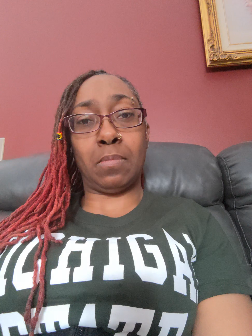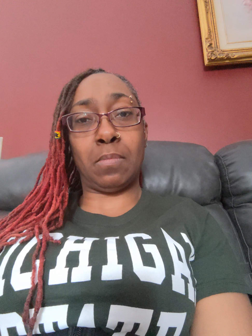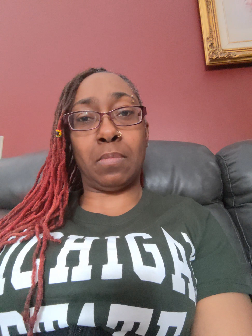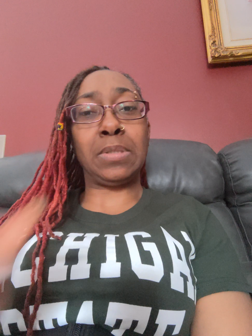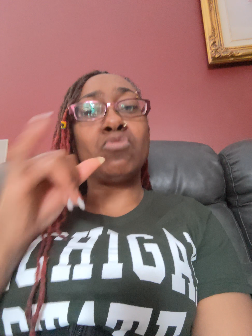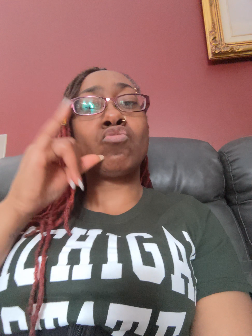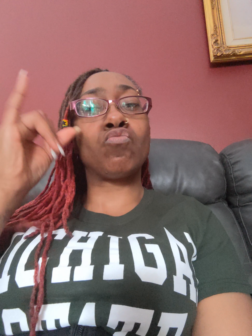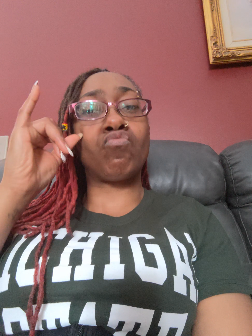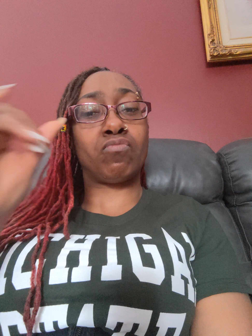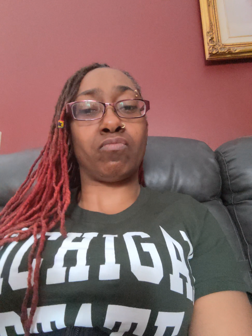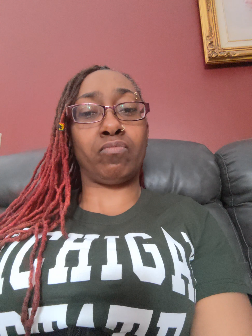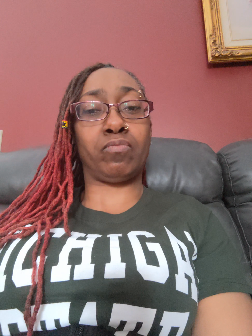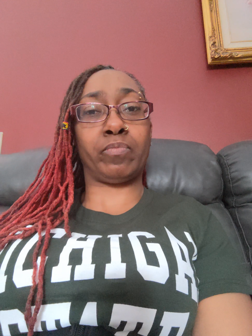yesterday